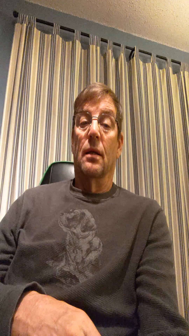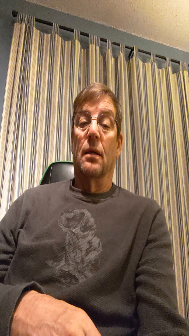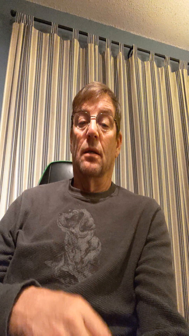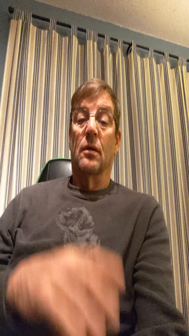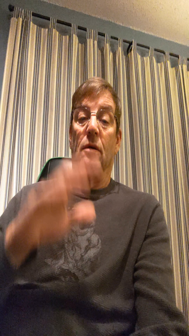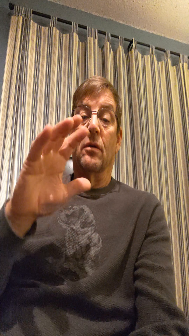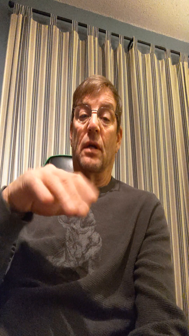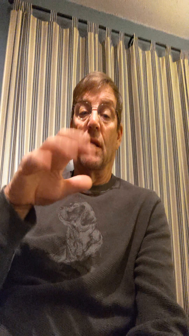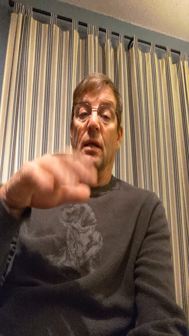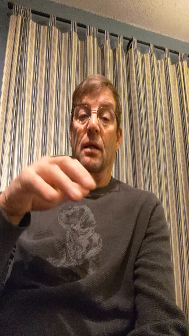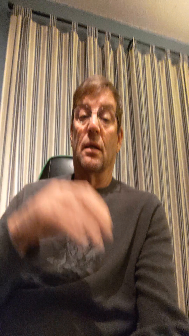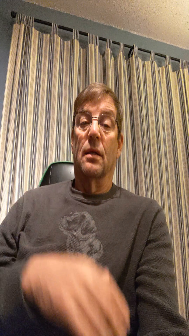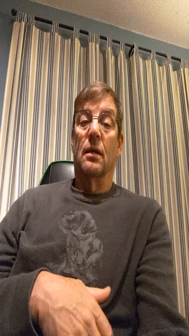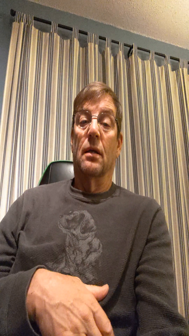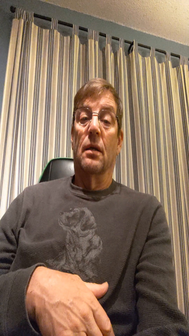rain